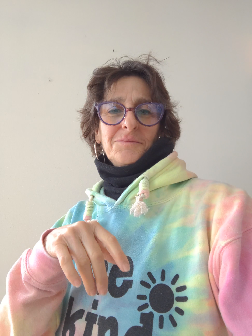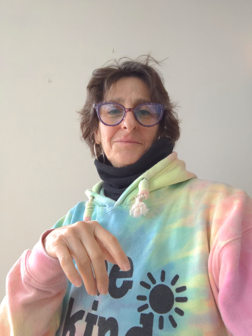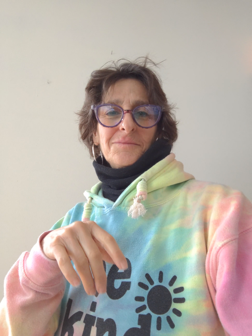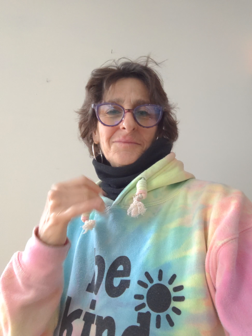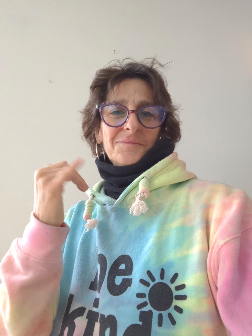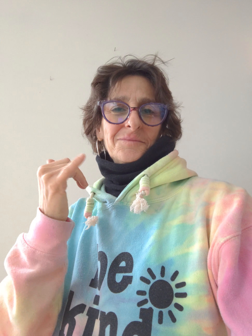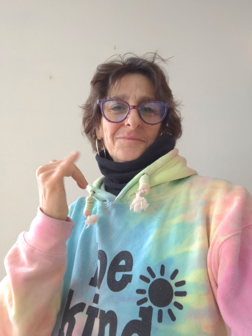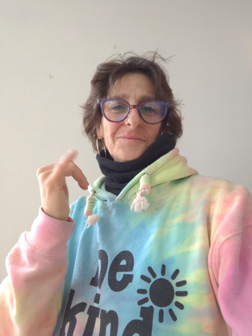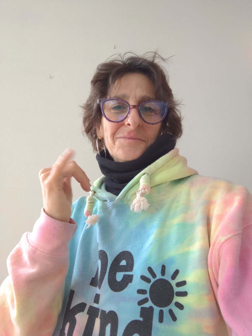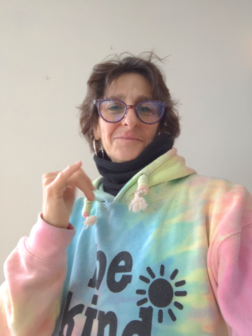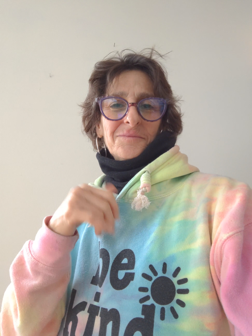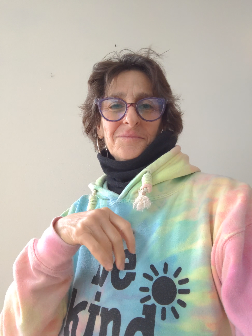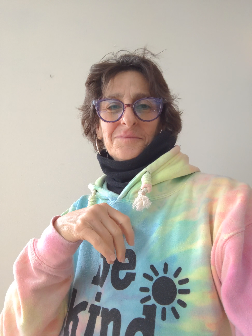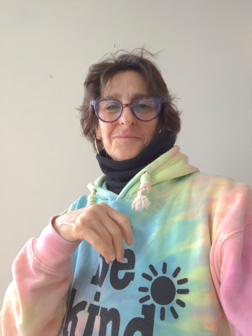yellow